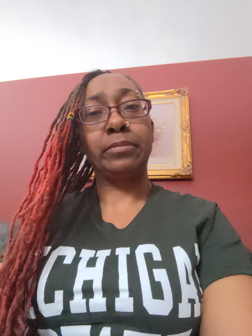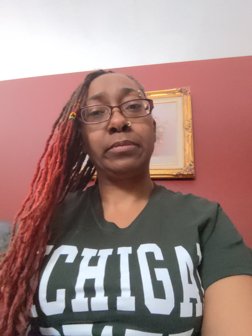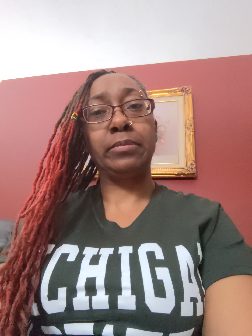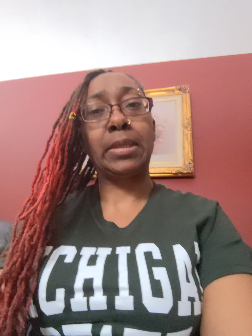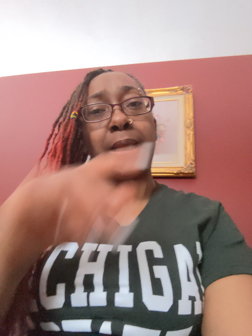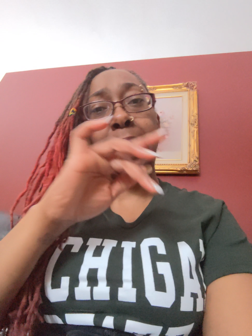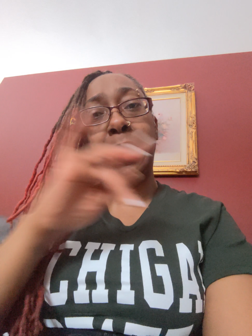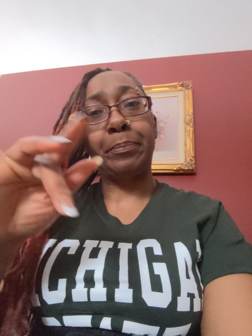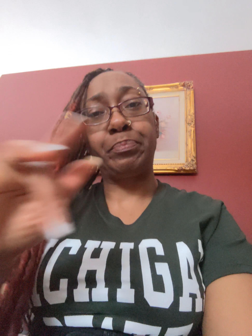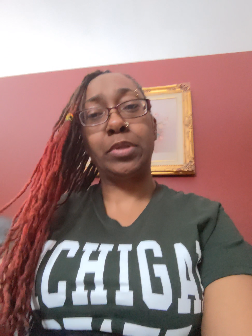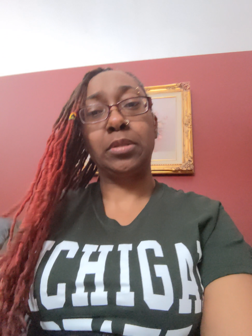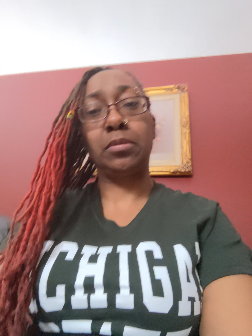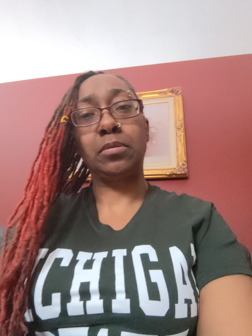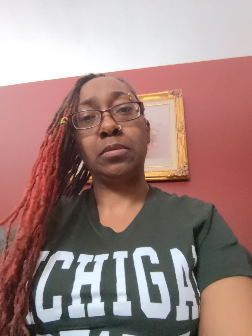empty